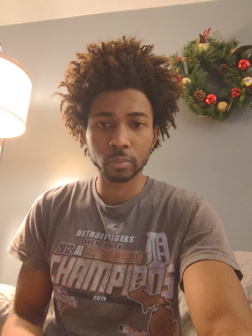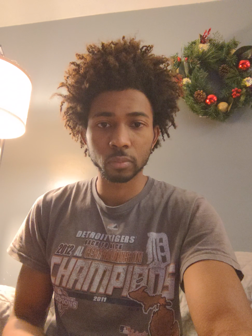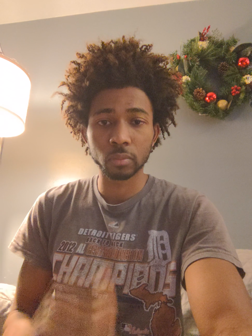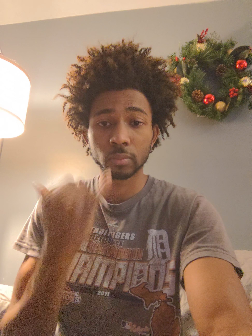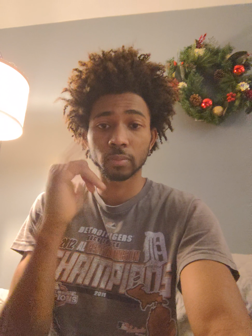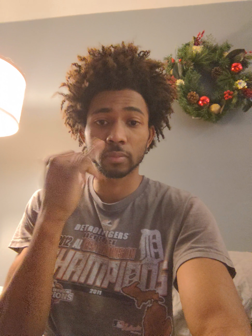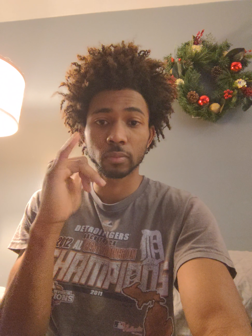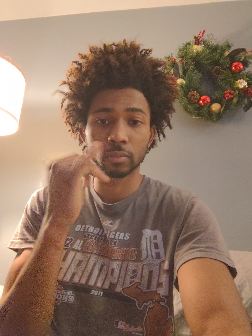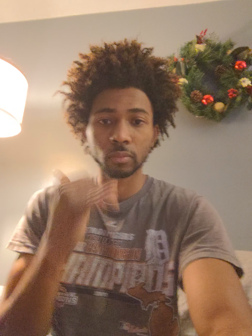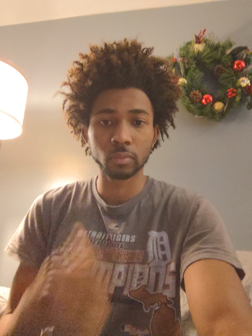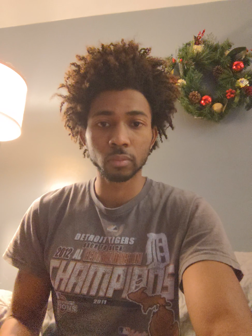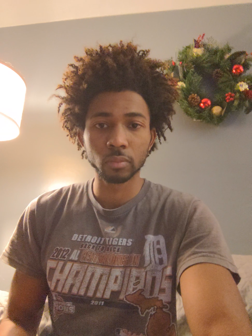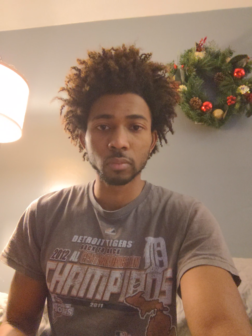yellow